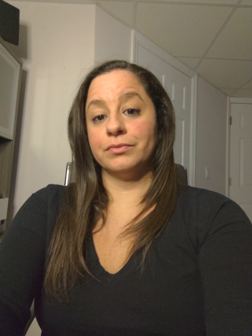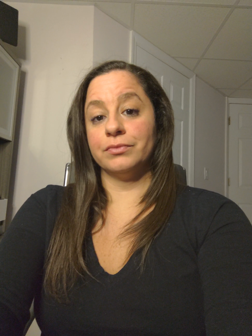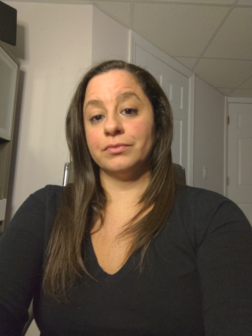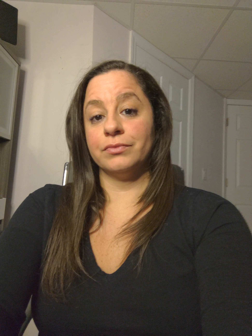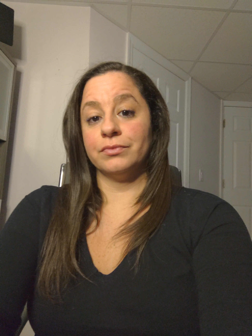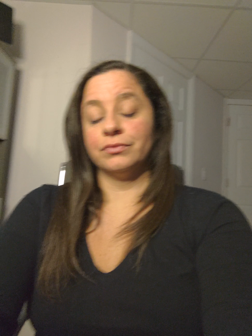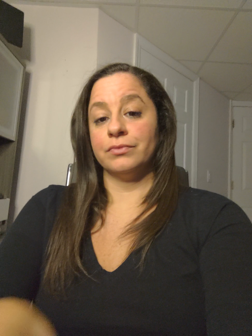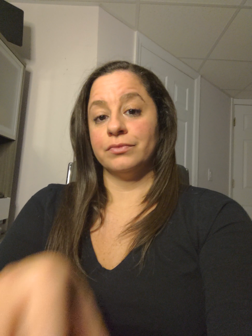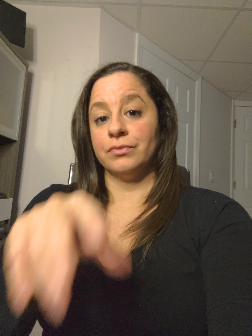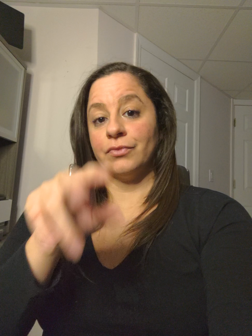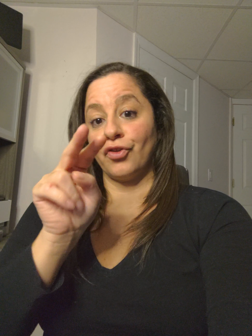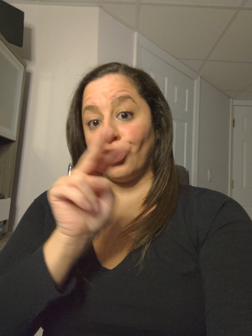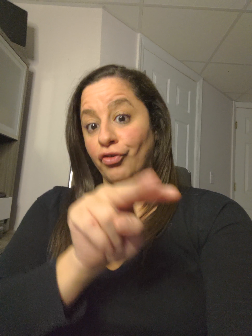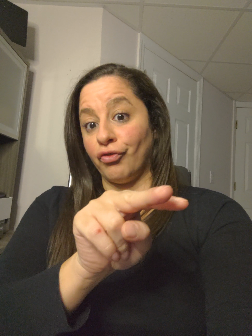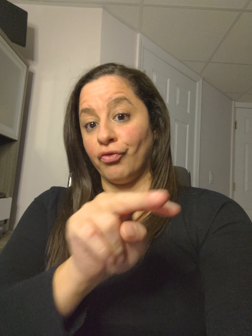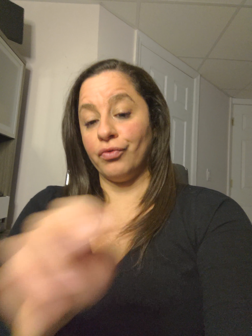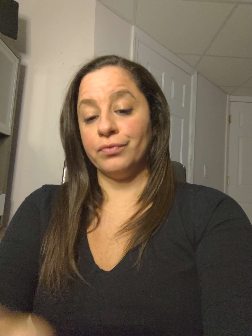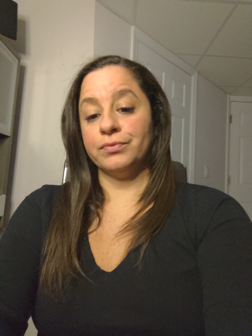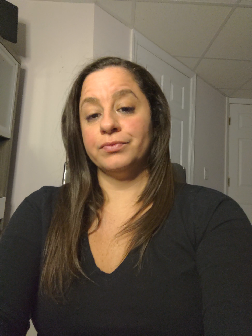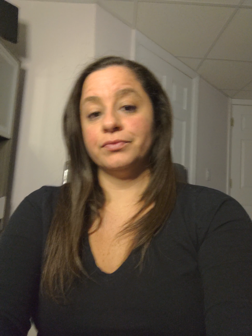look